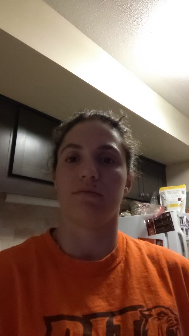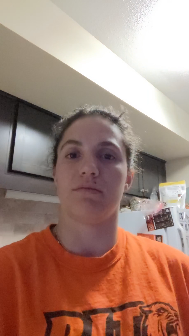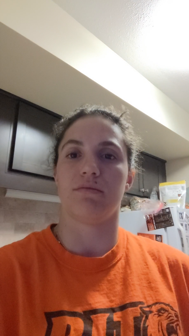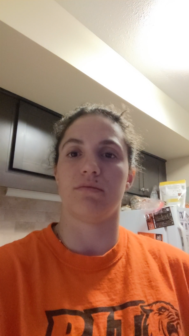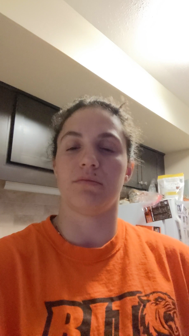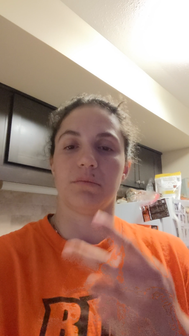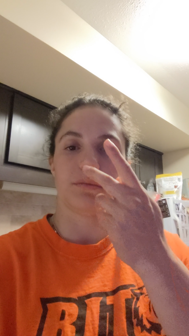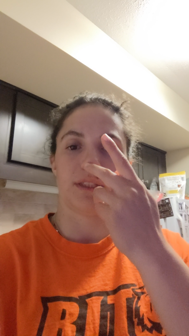penis